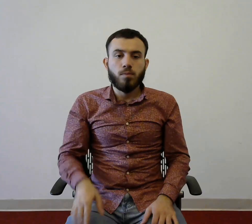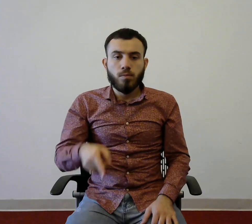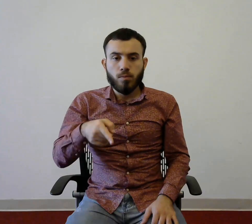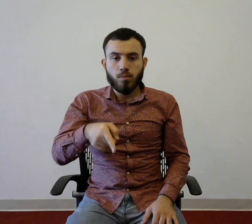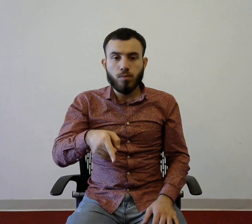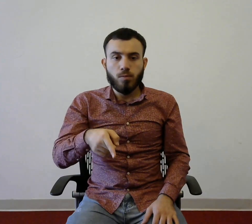bu